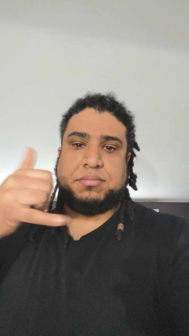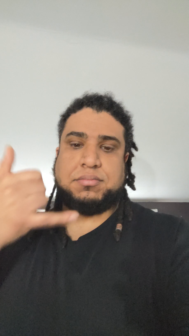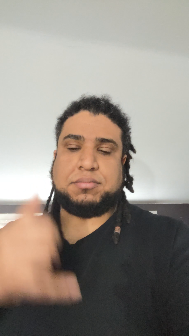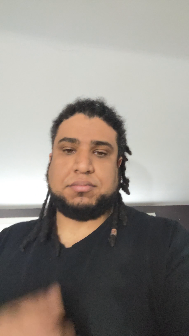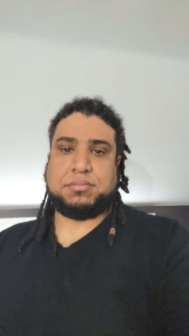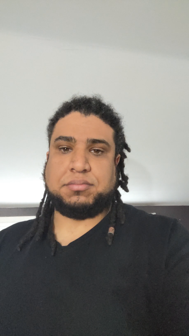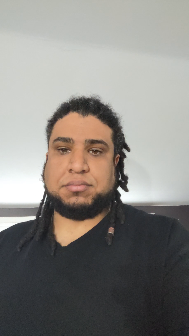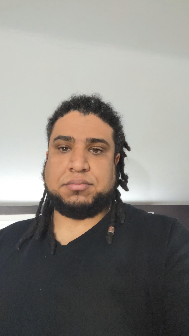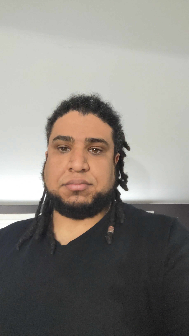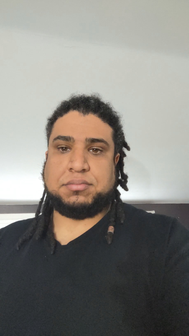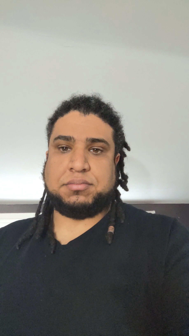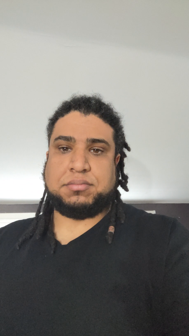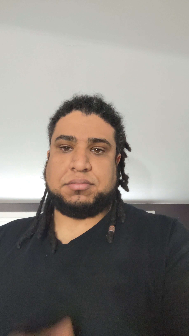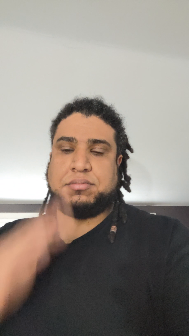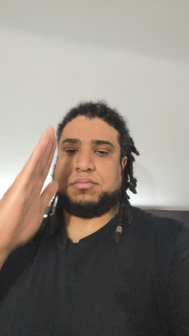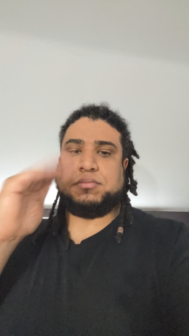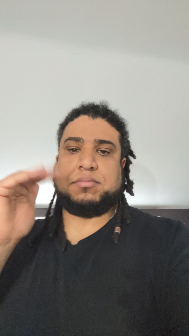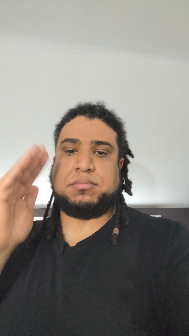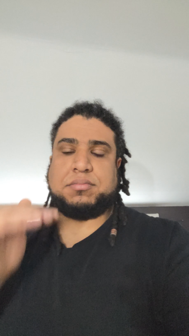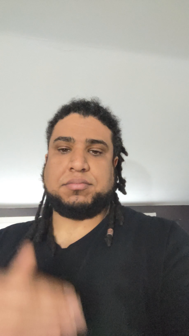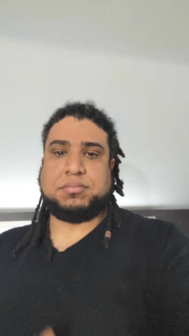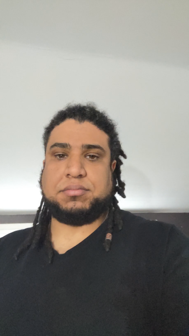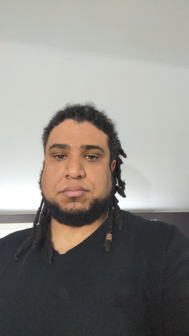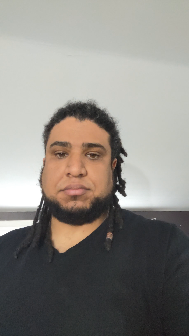downtown